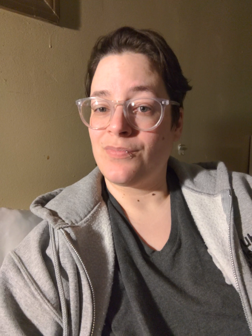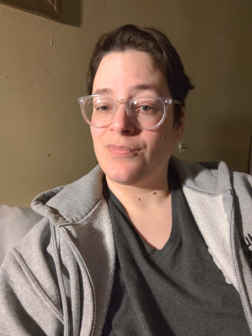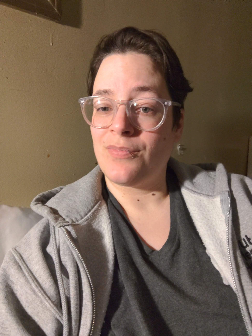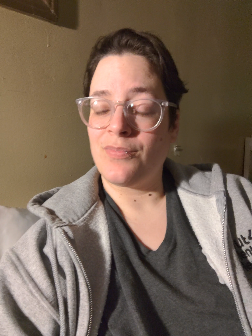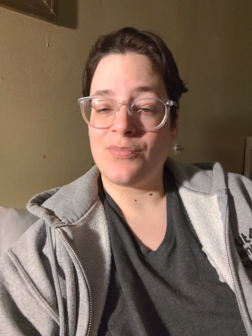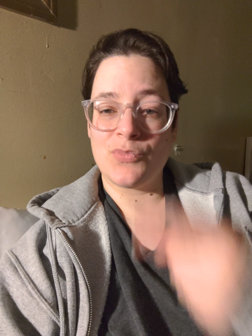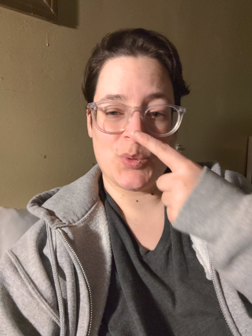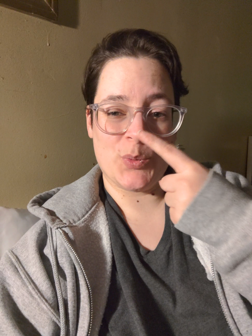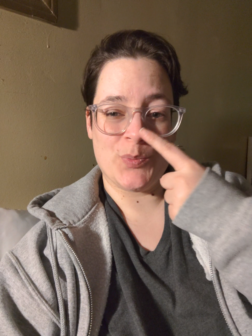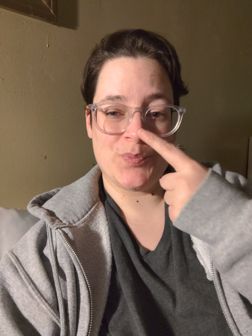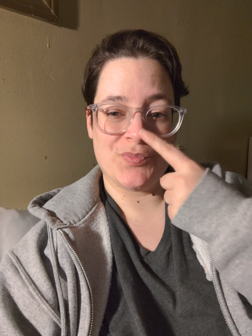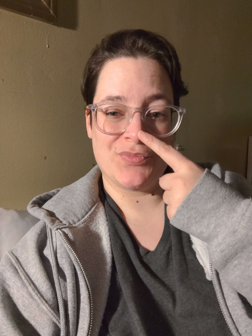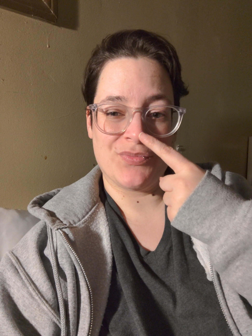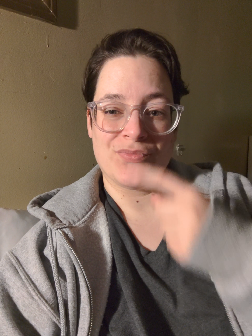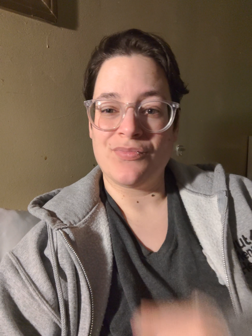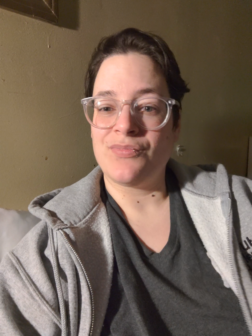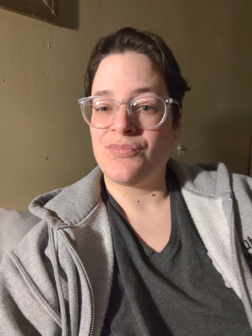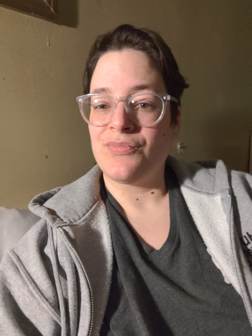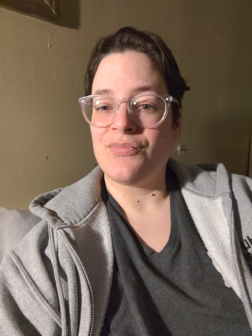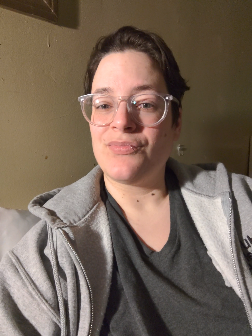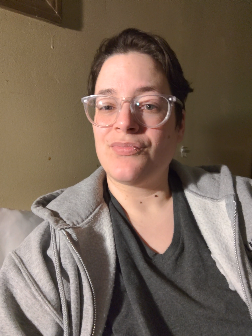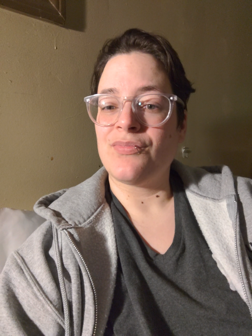nose